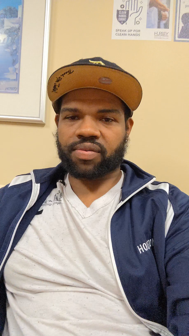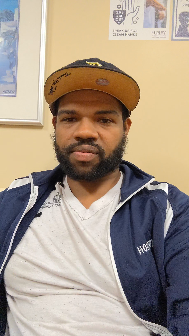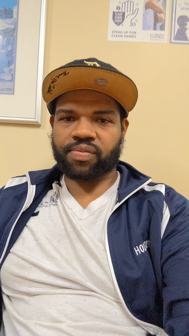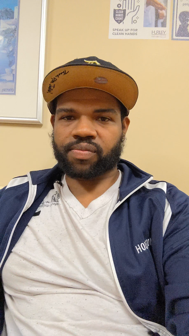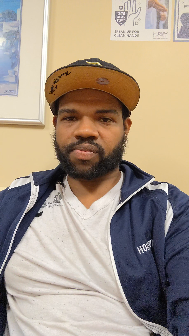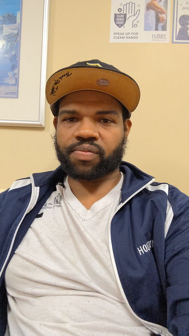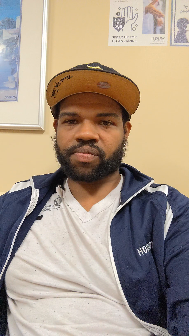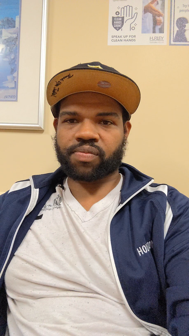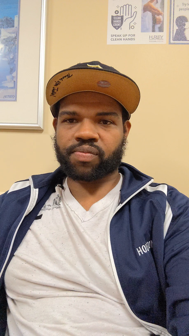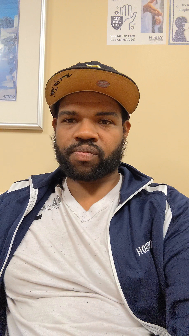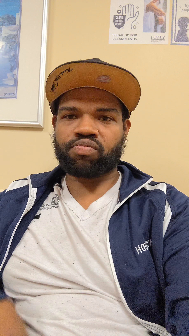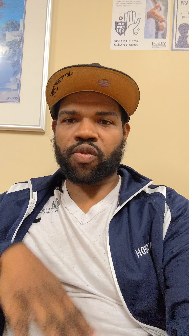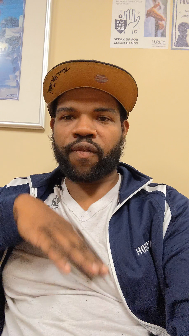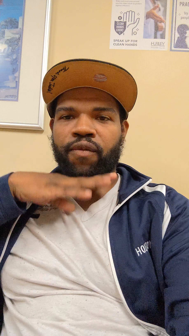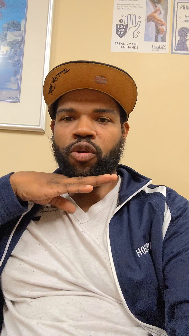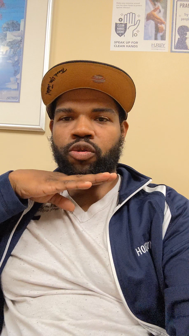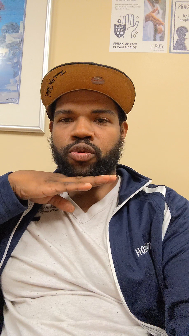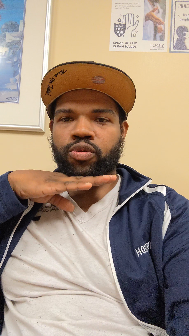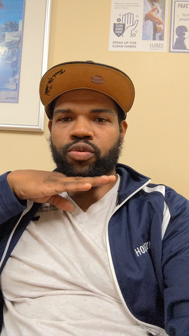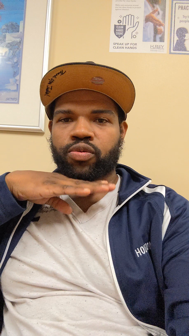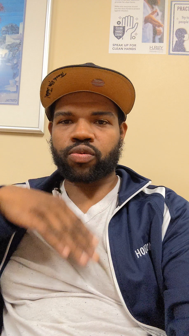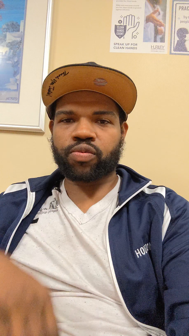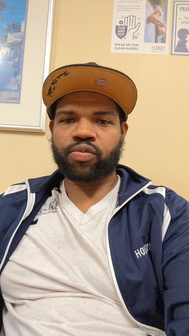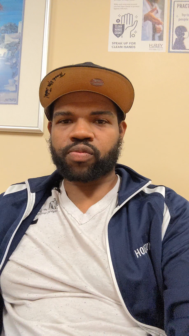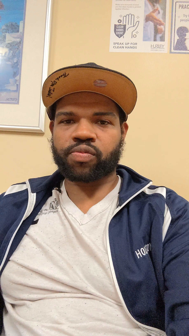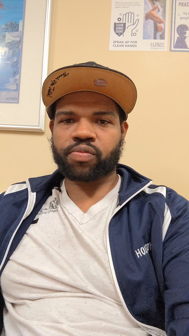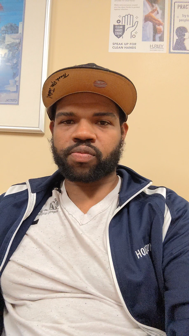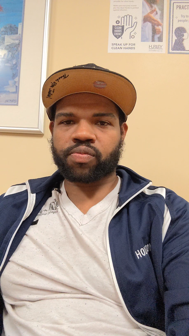full